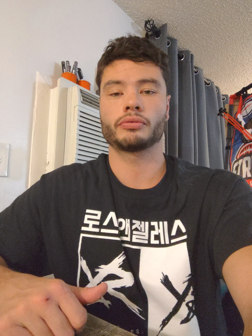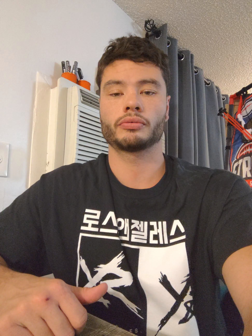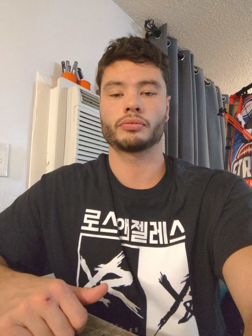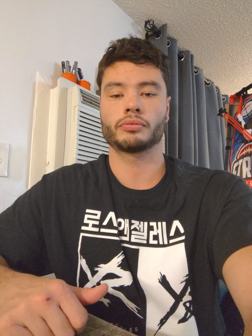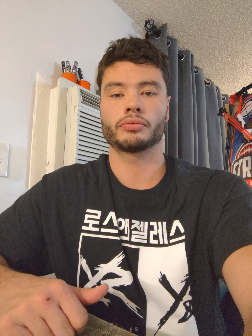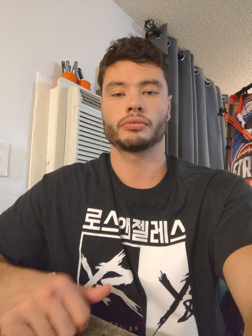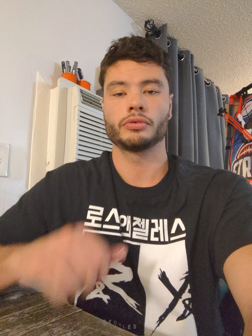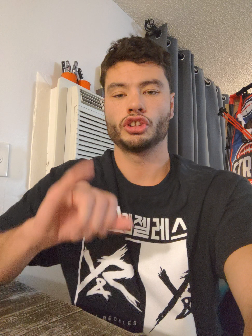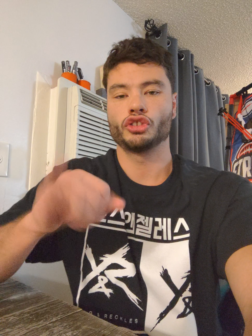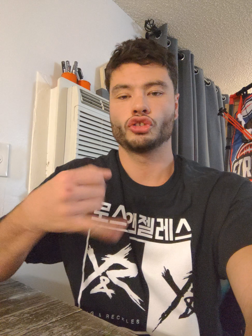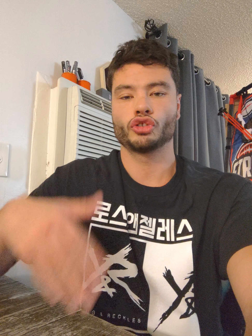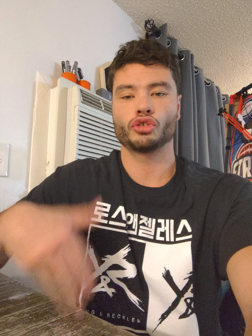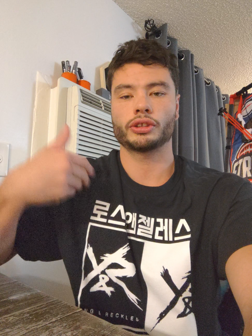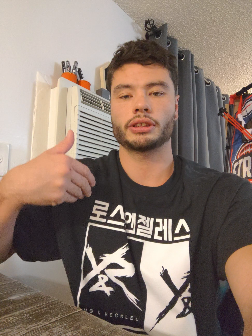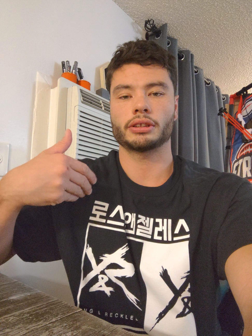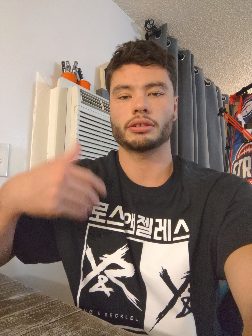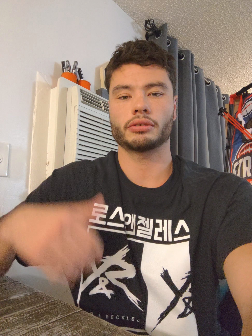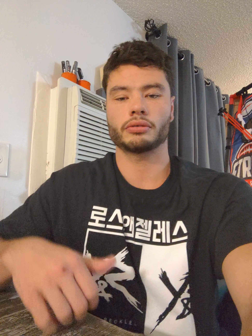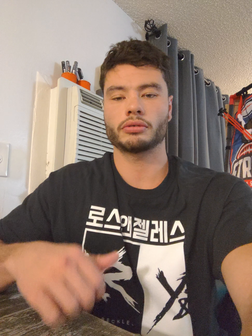jeans